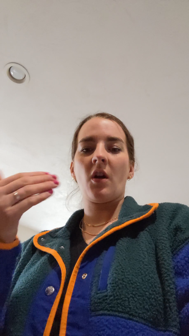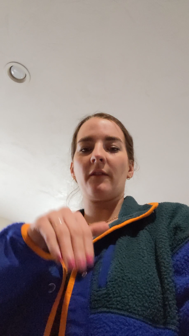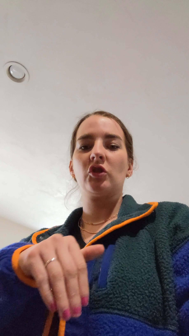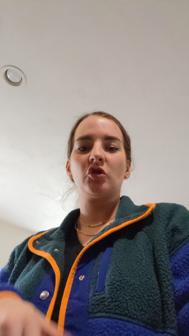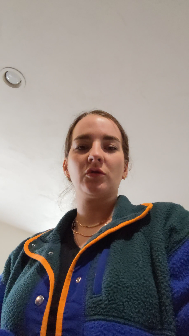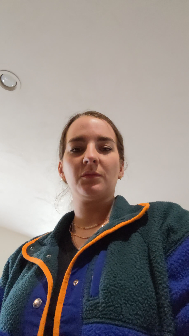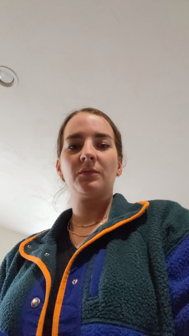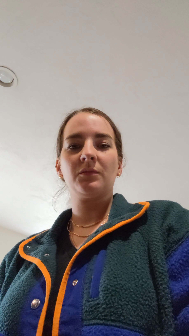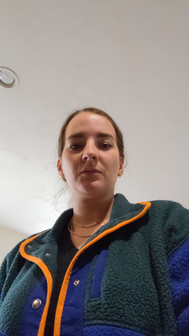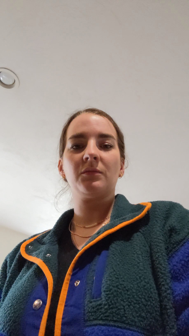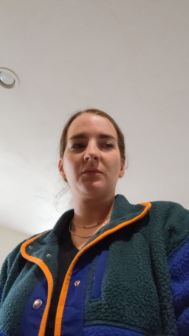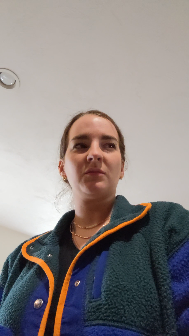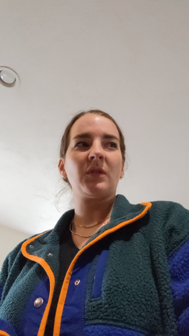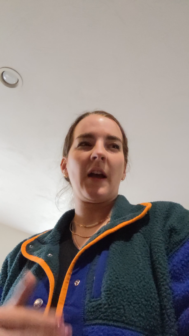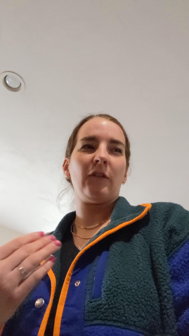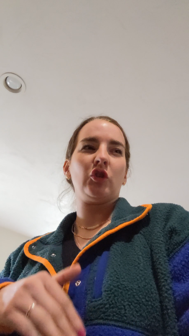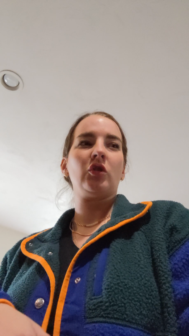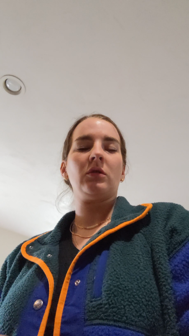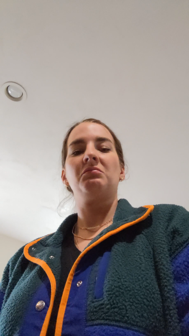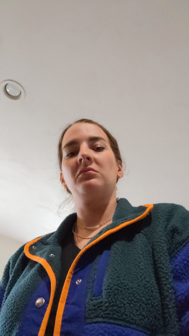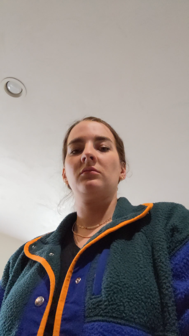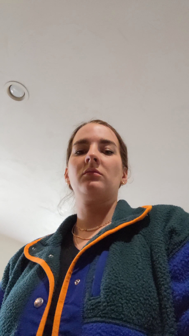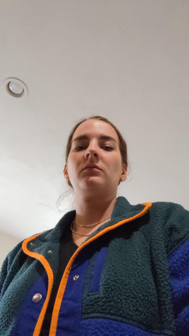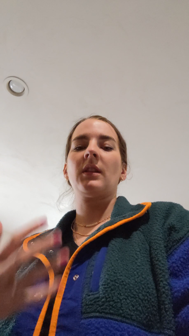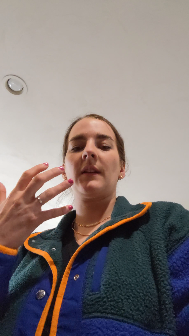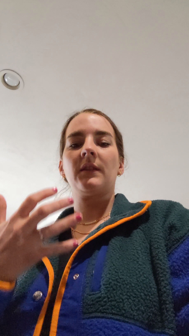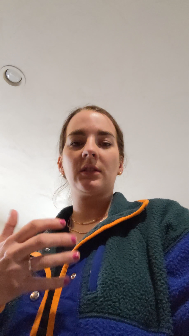heavy